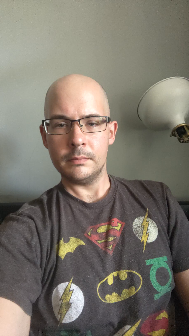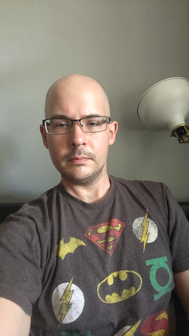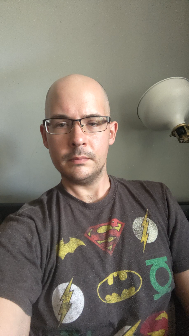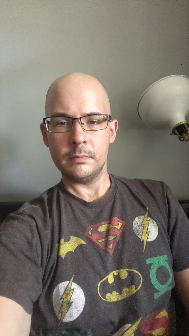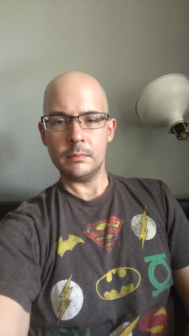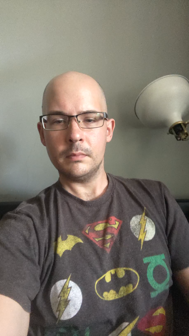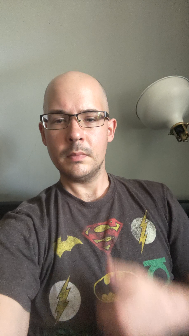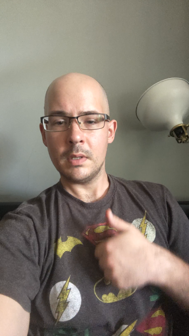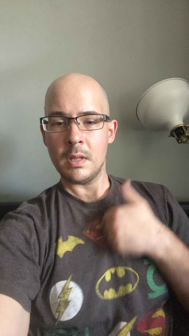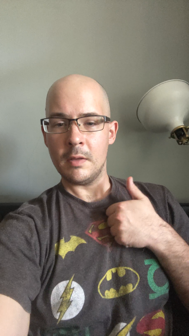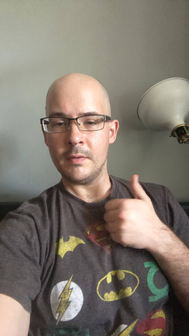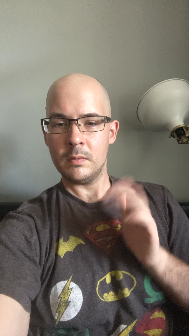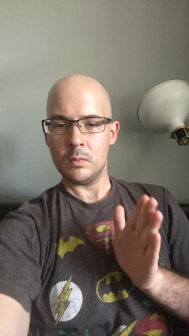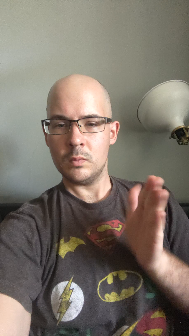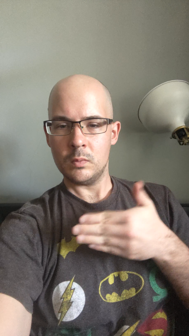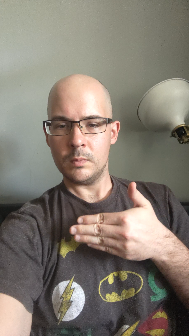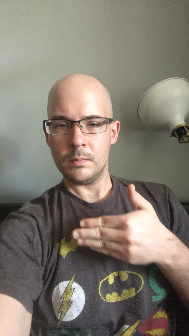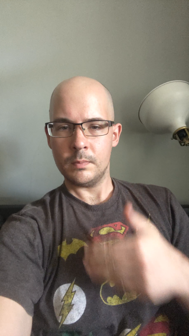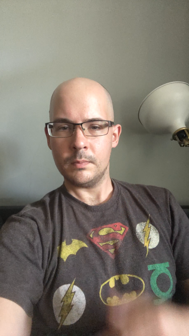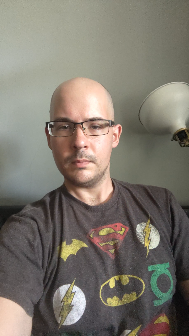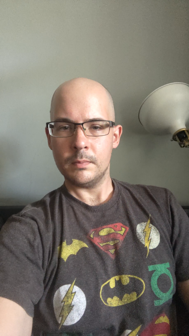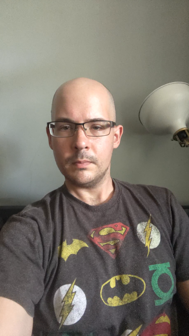living room